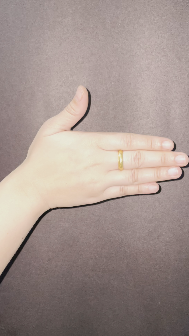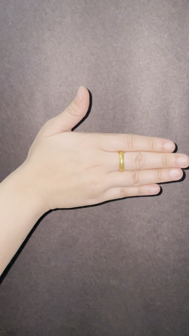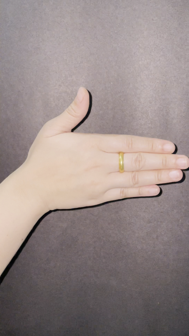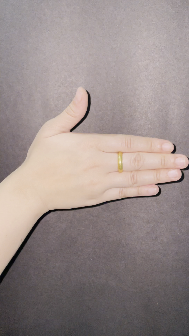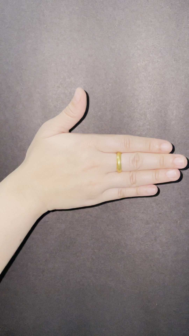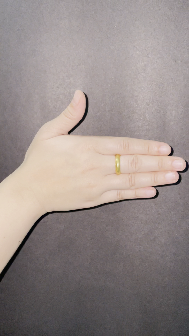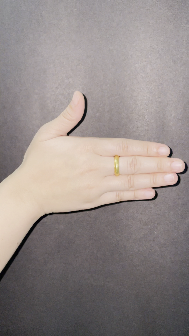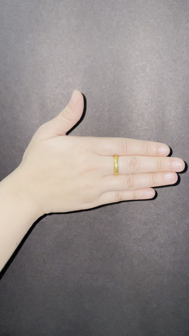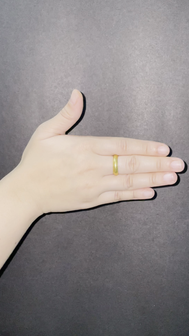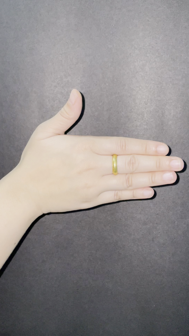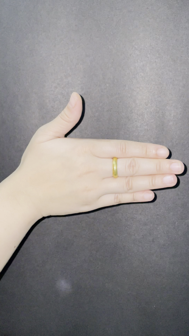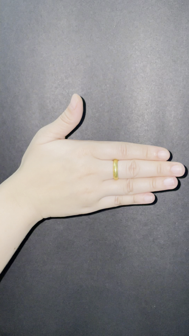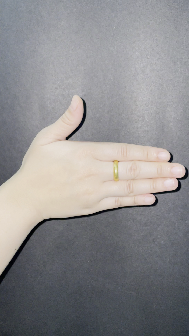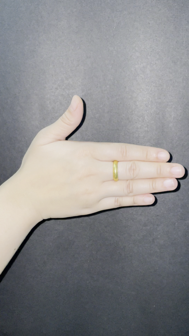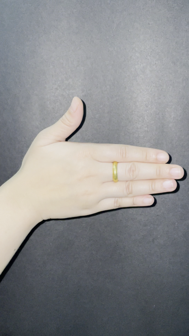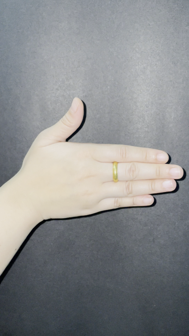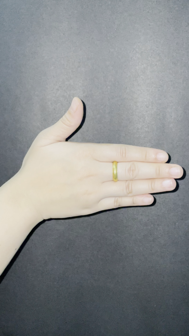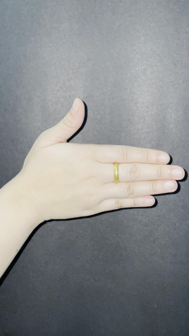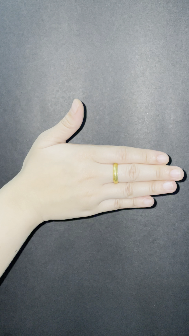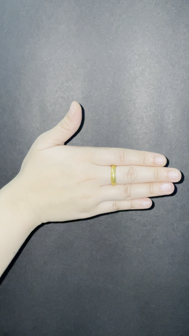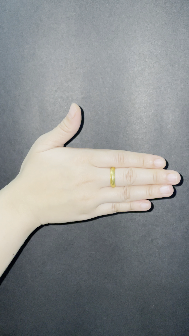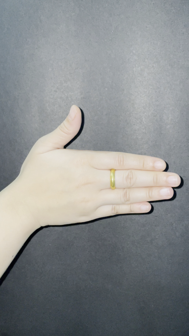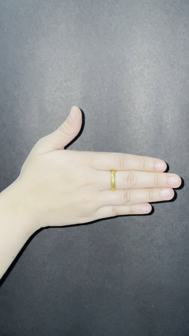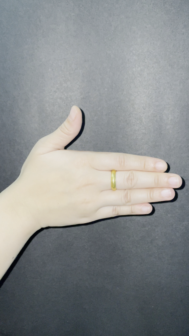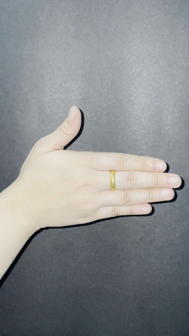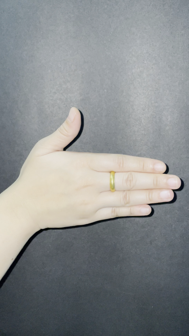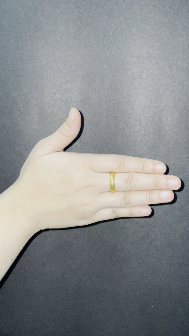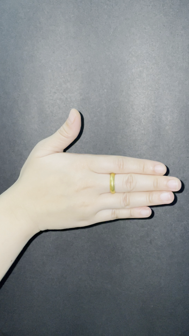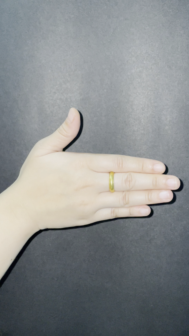ल